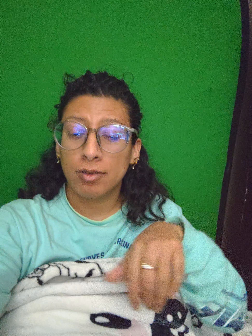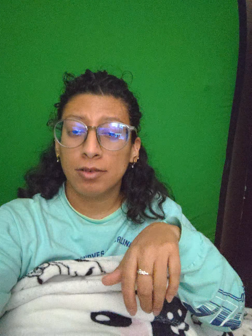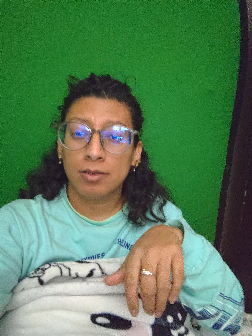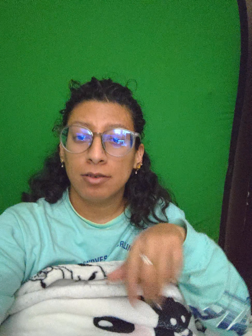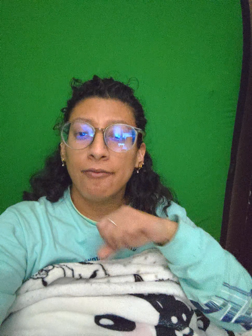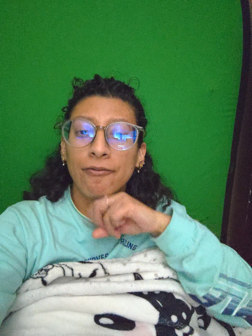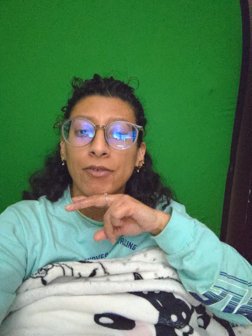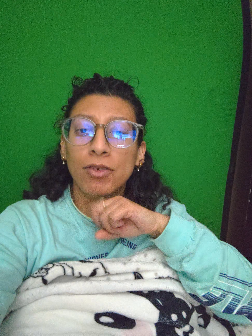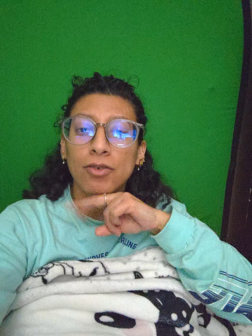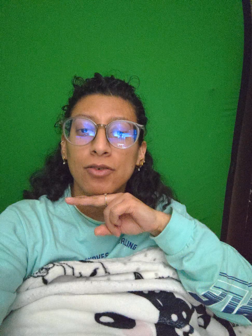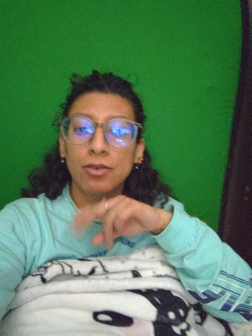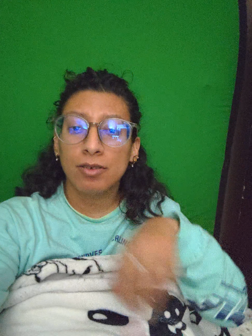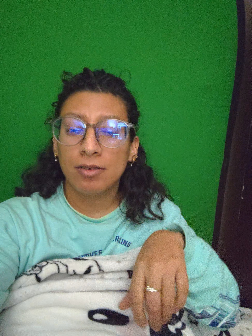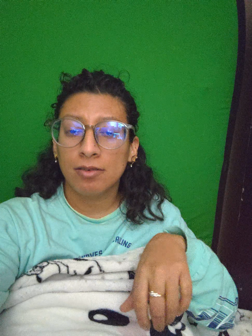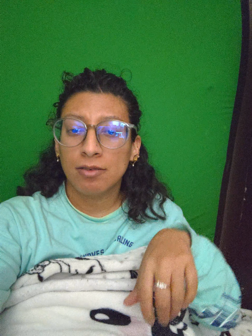frog